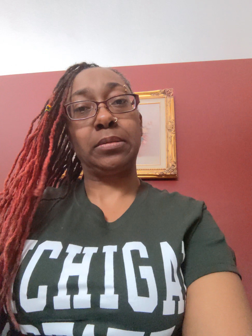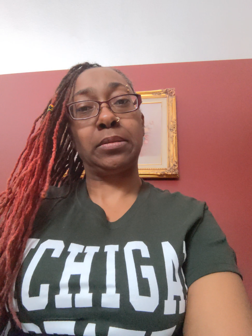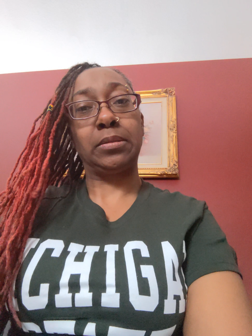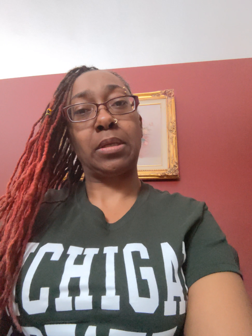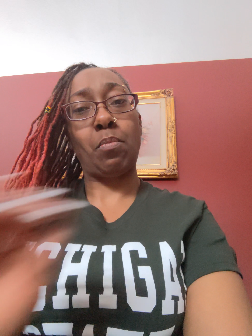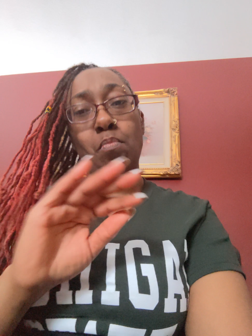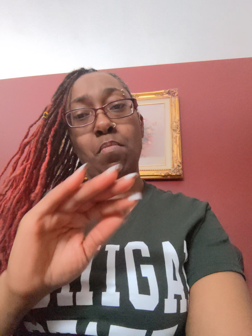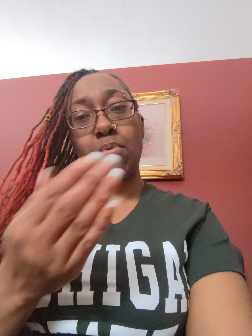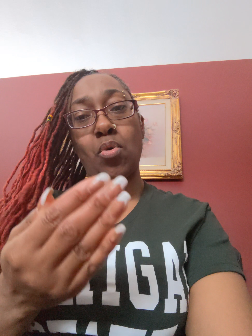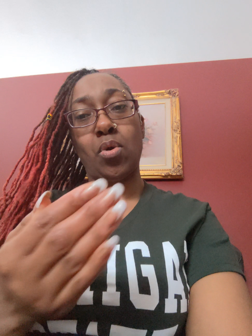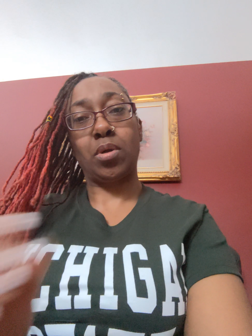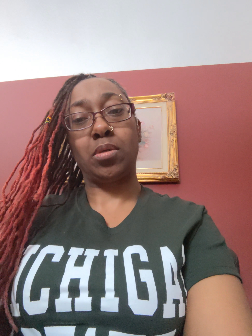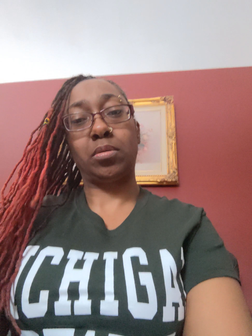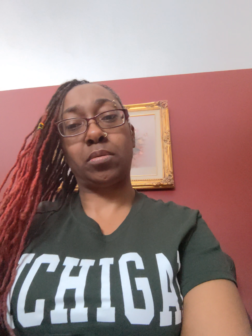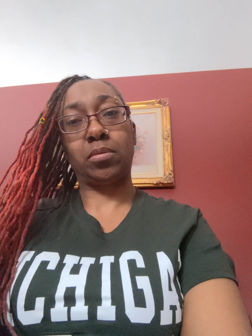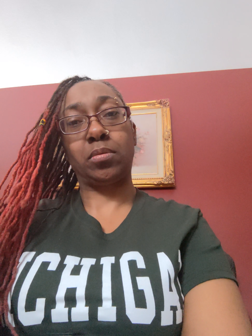book